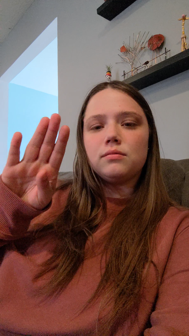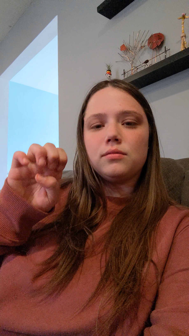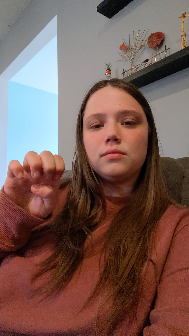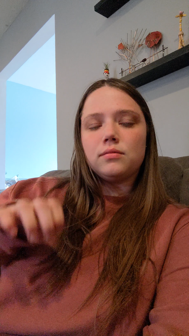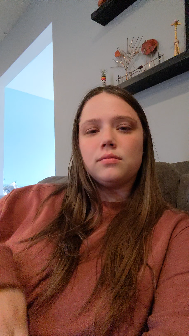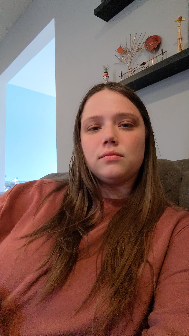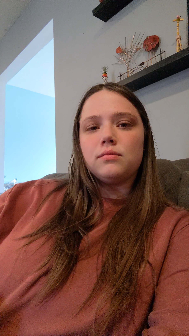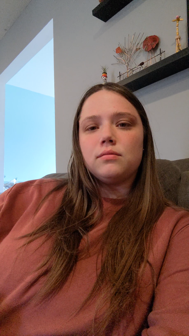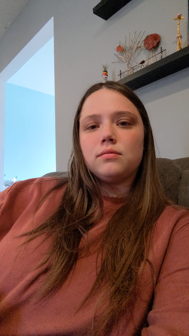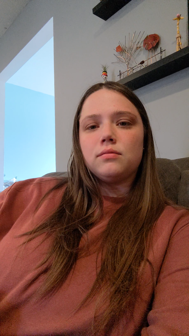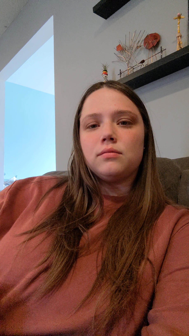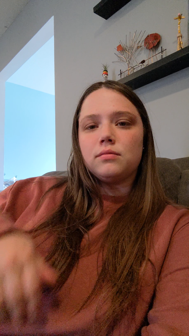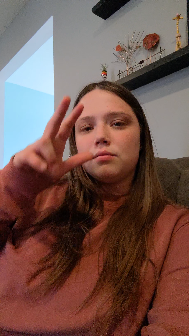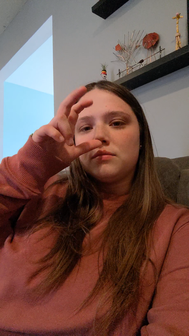ant